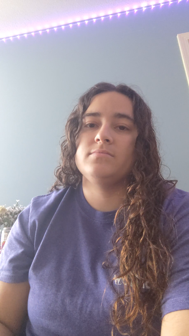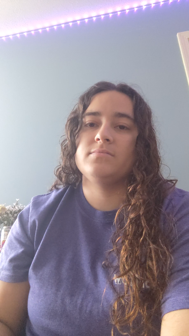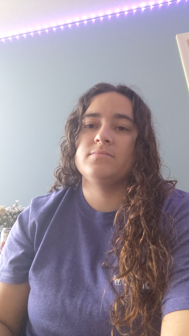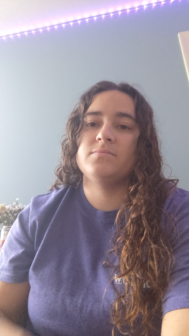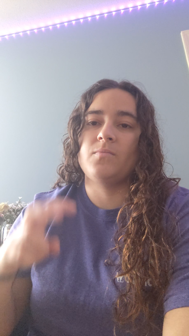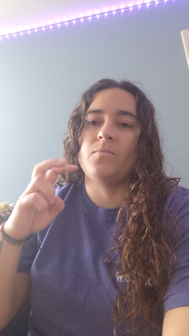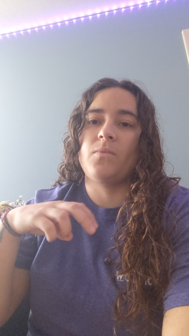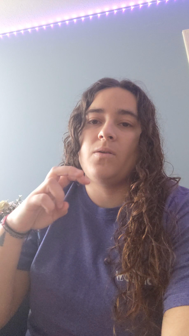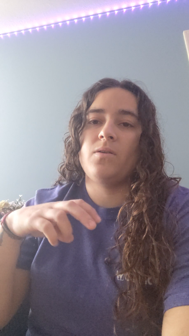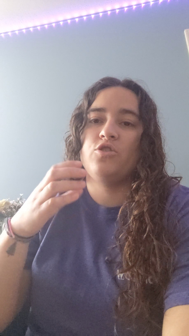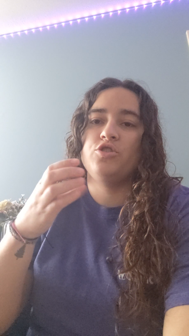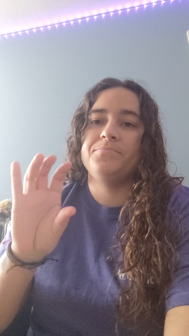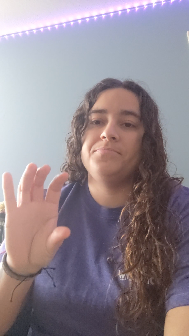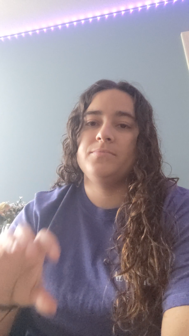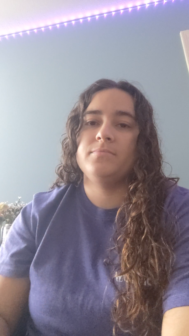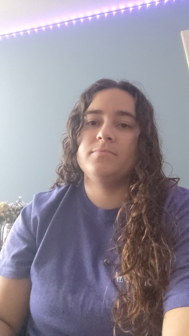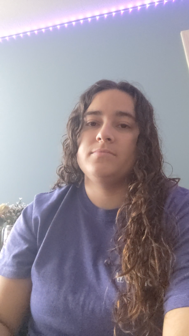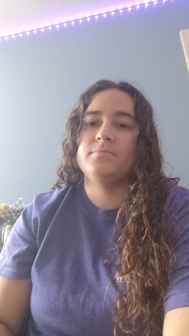potato chip